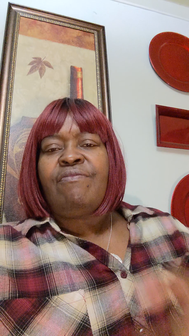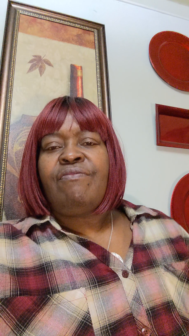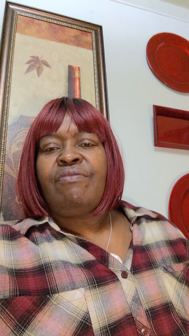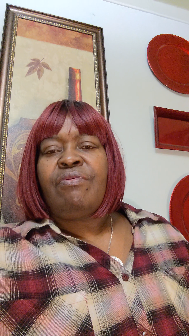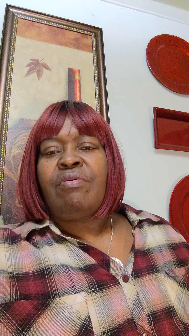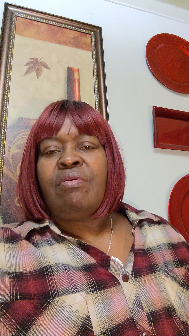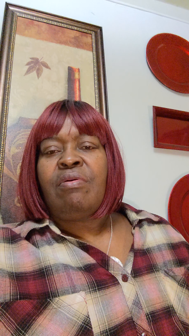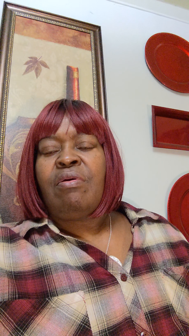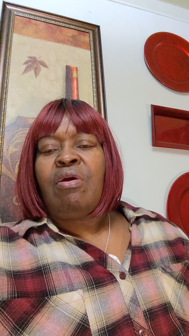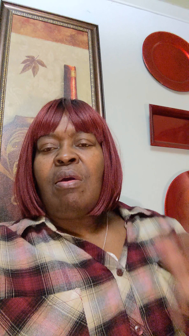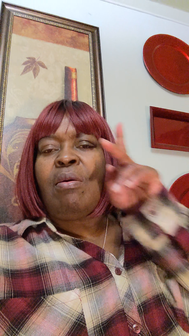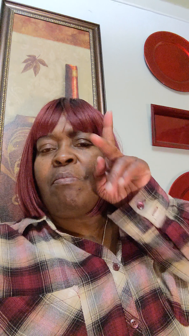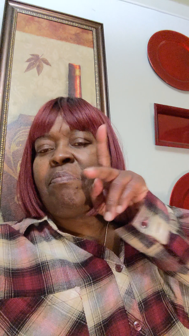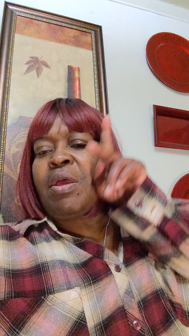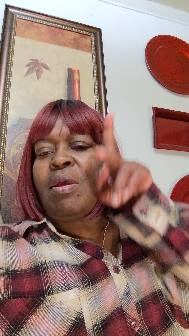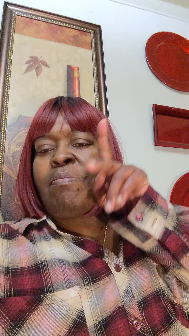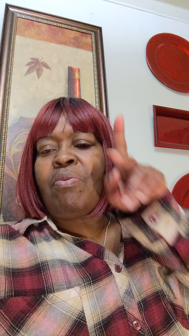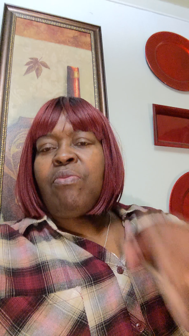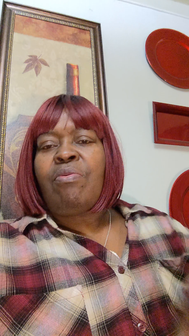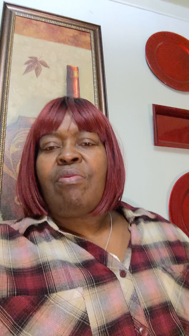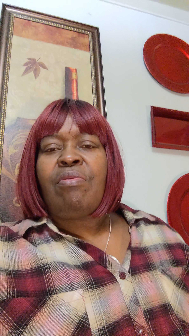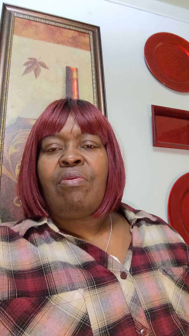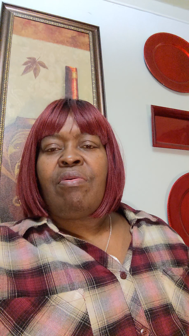people